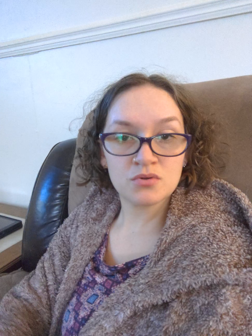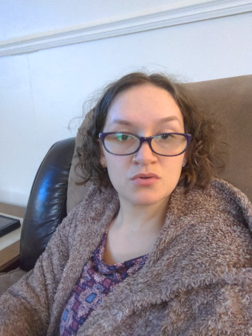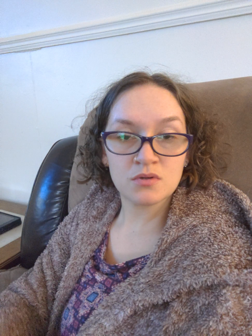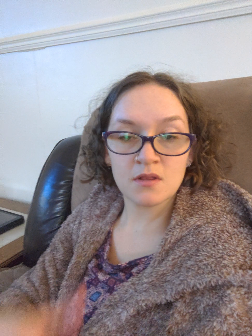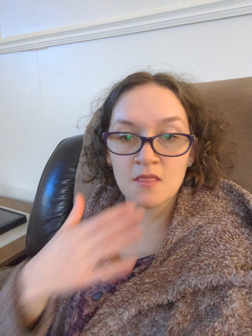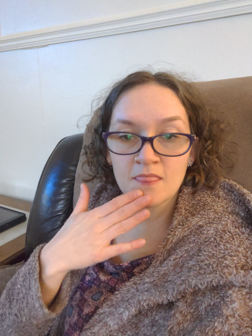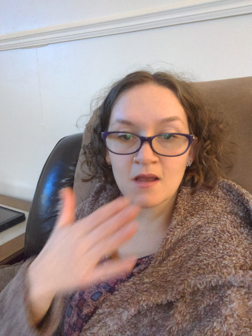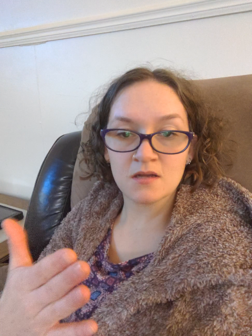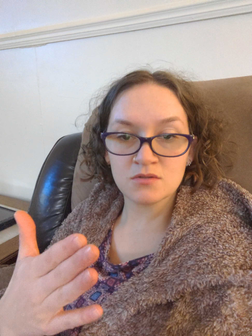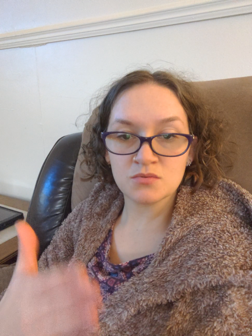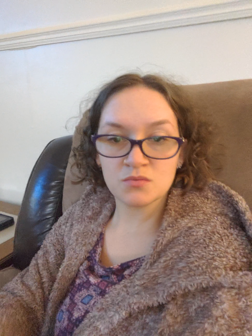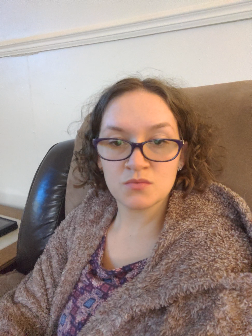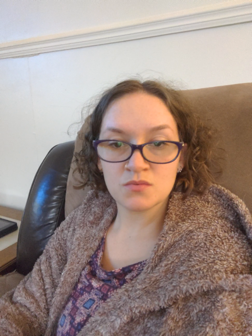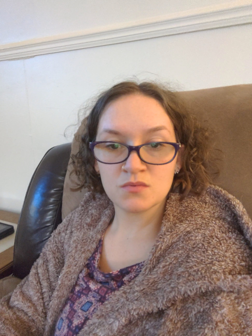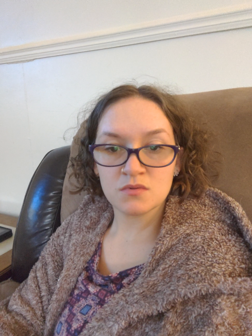thank you